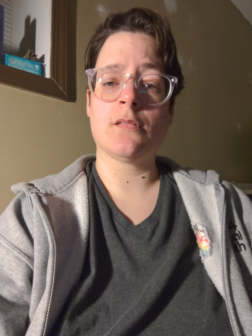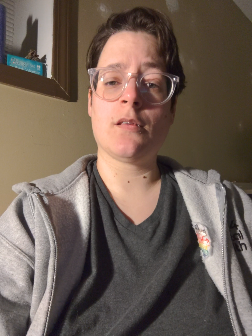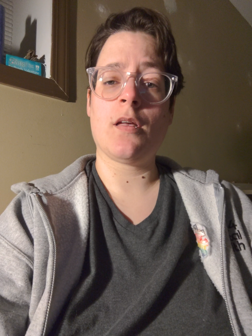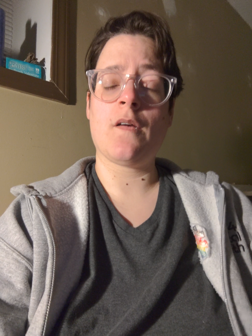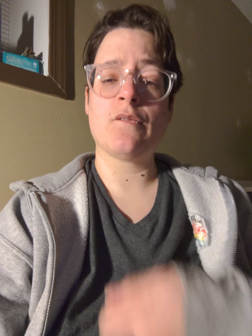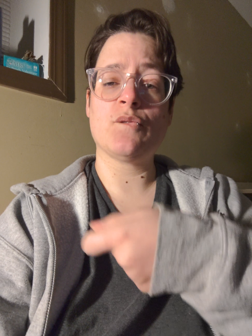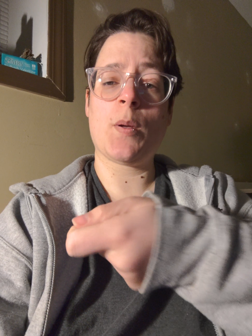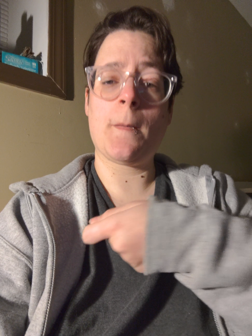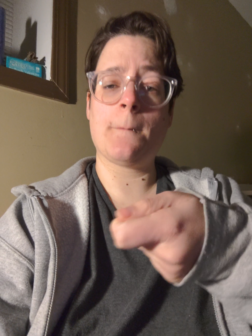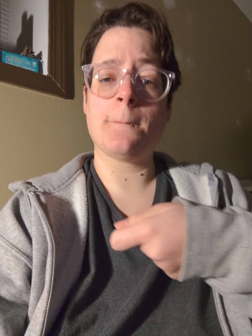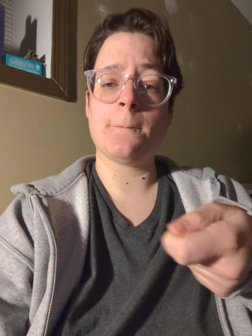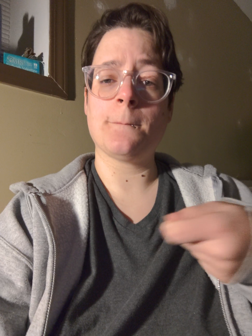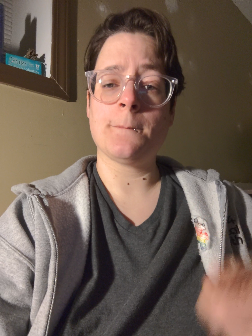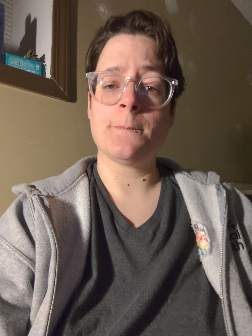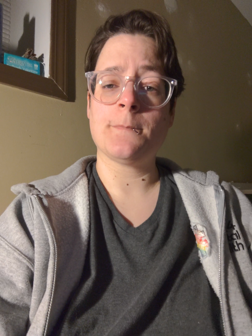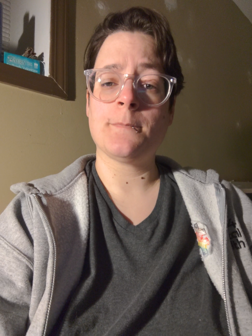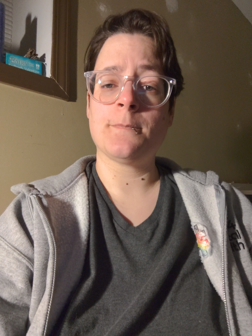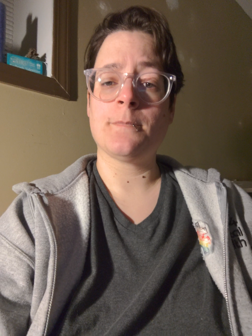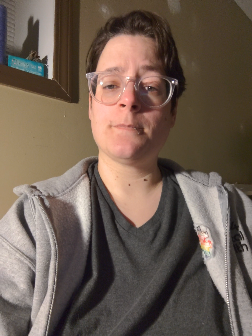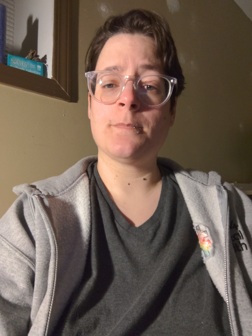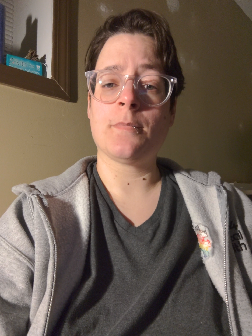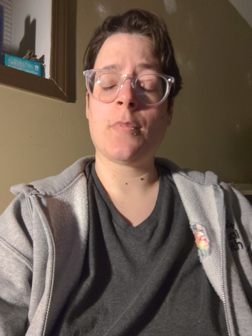vacuum